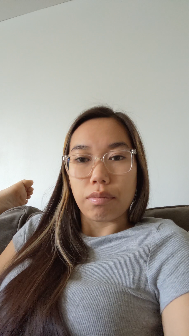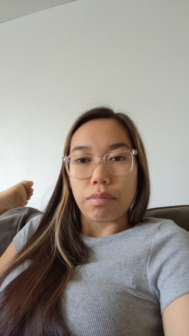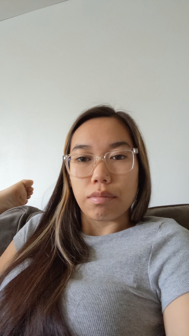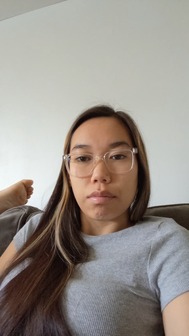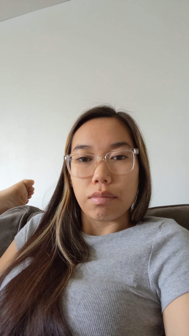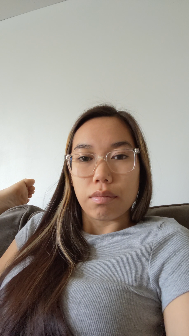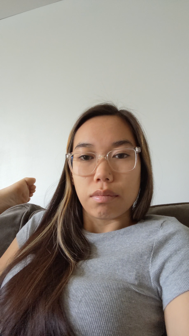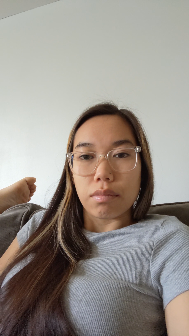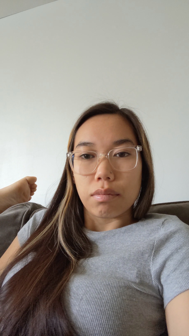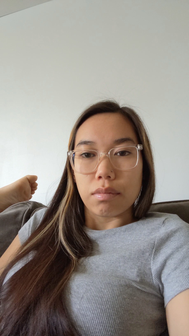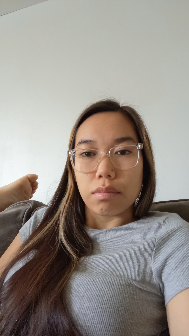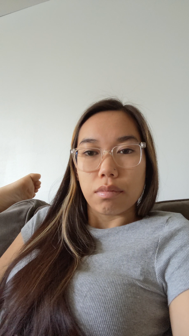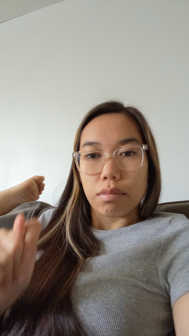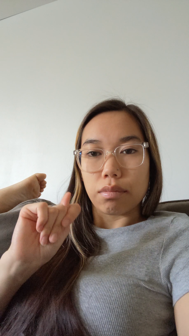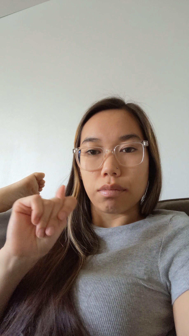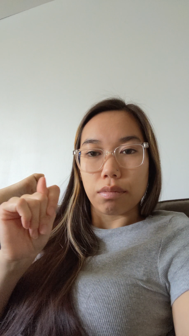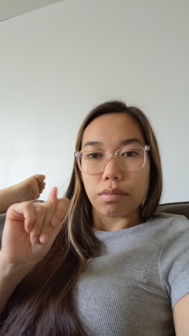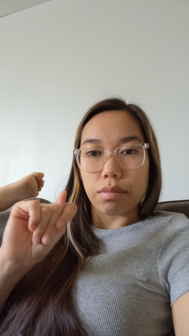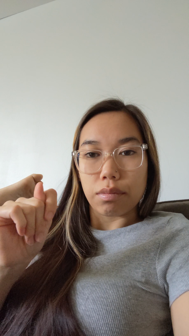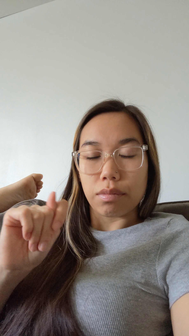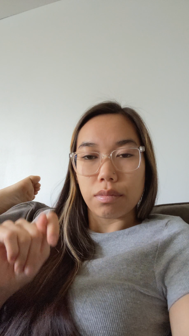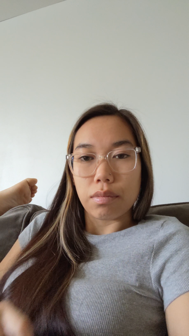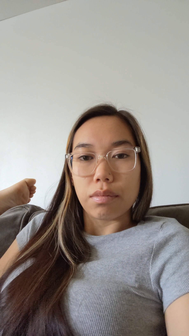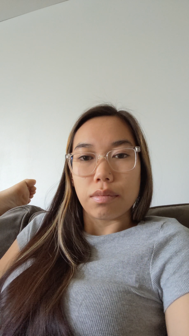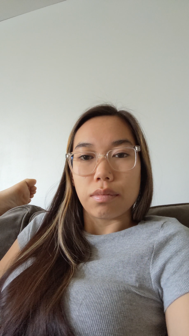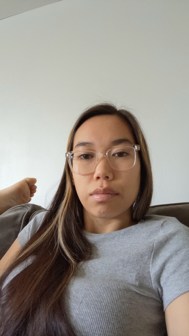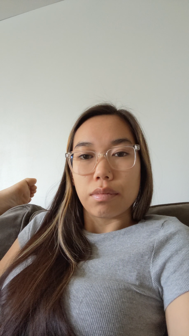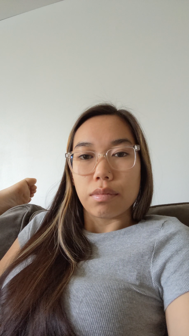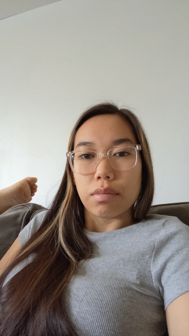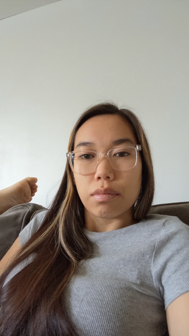bathroom